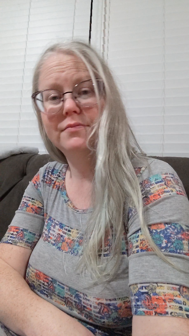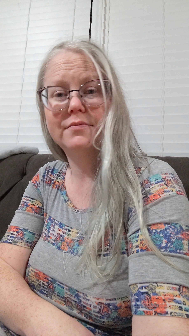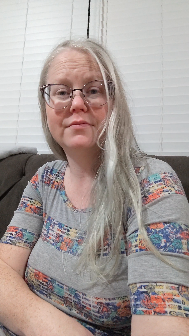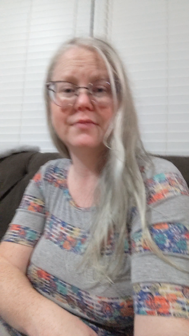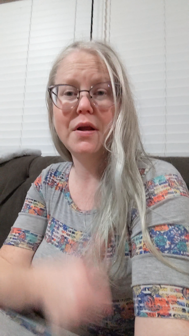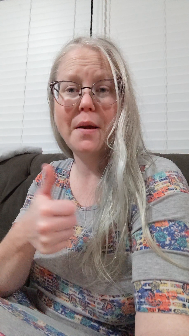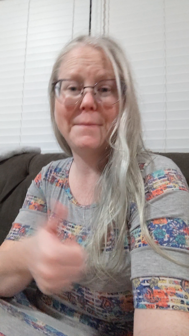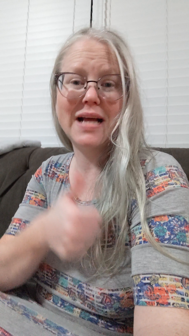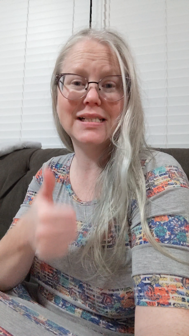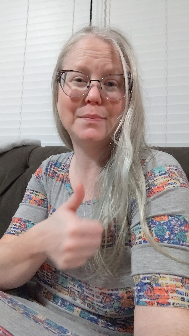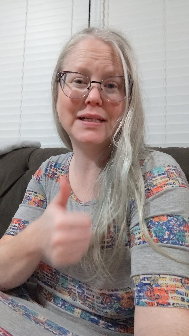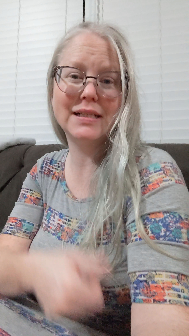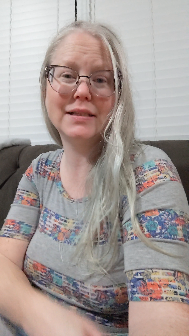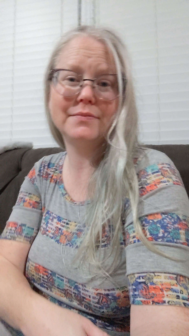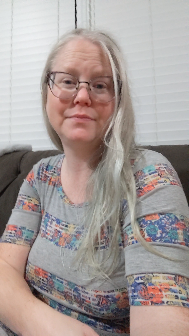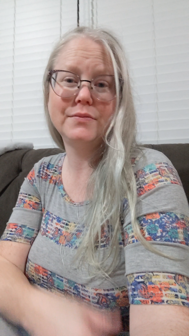basement